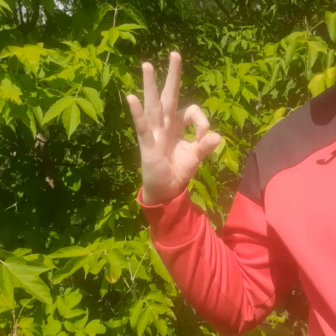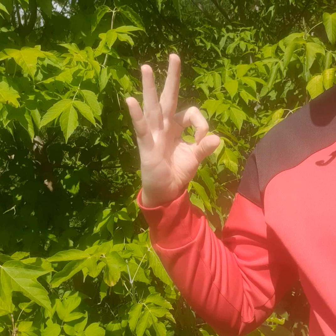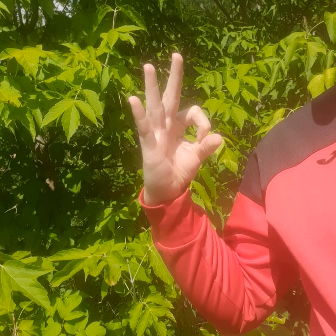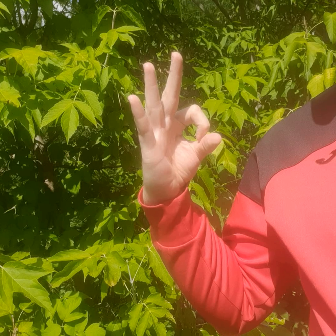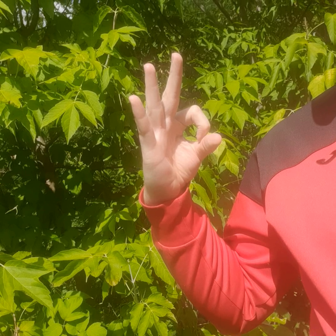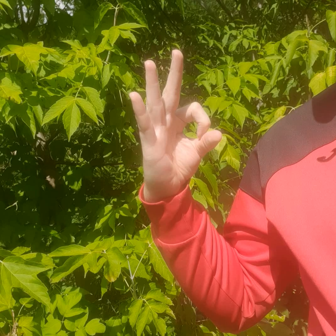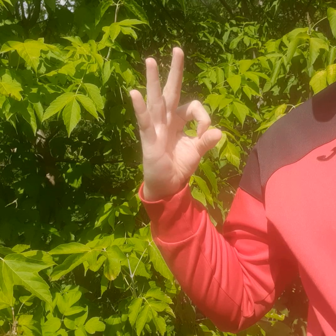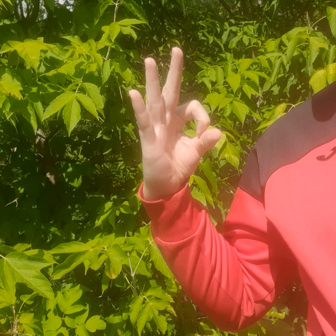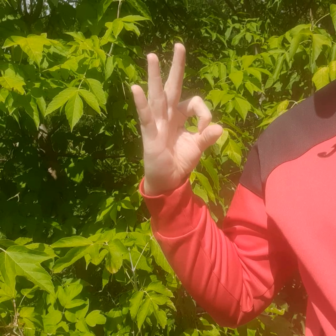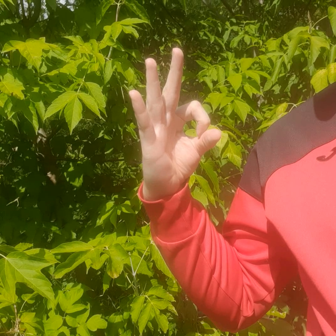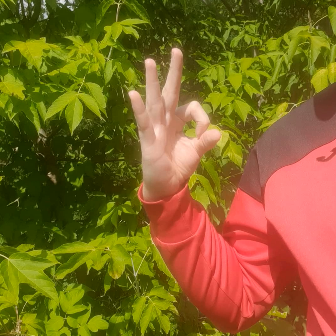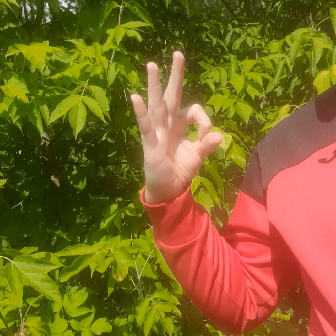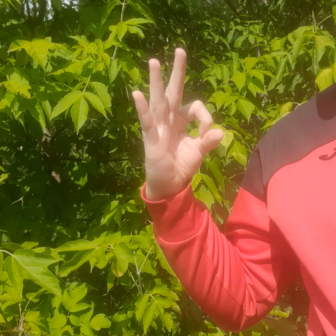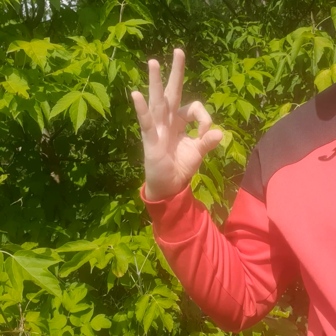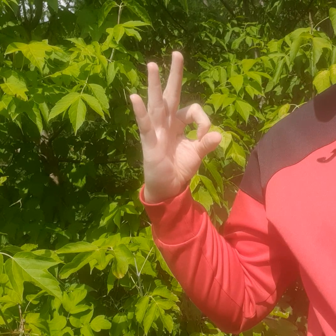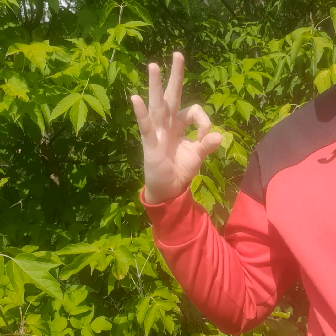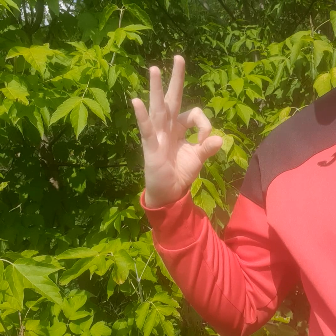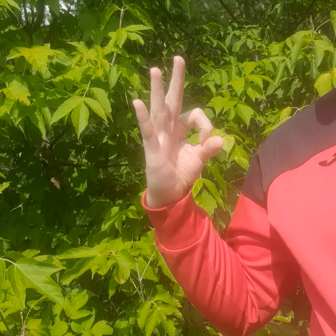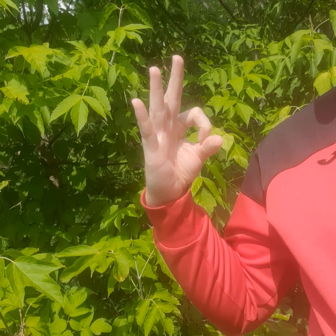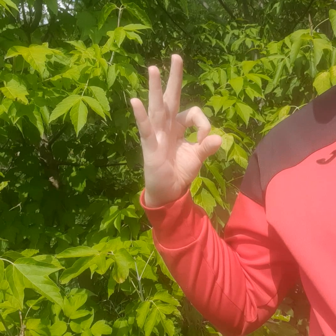О